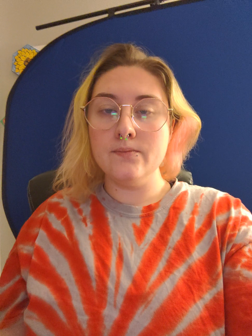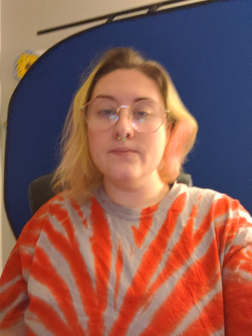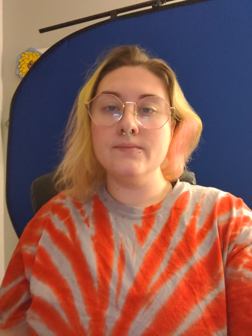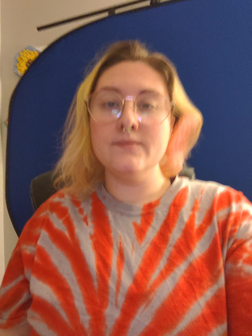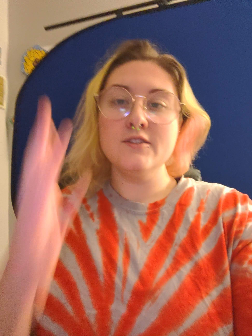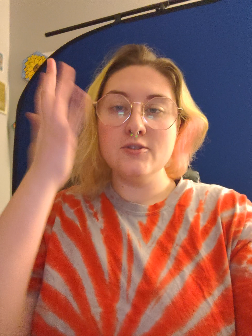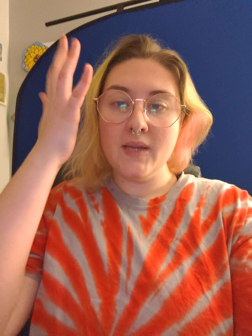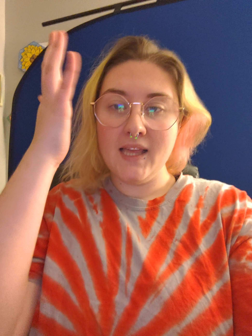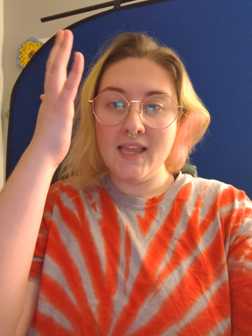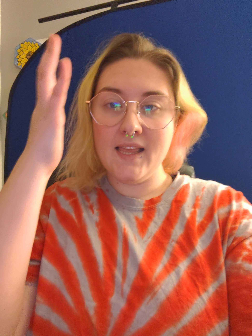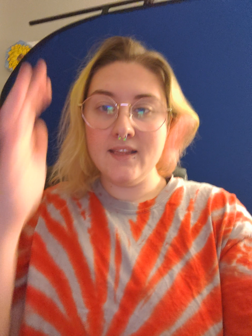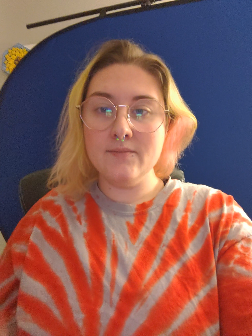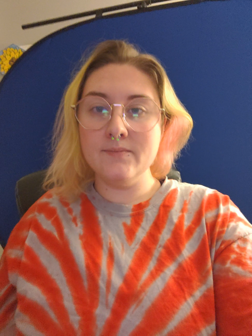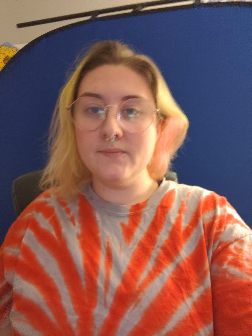tree